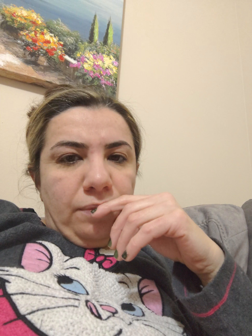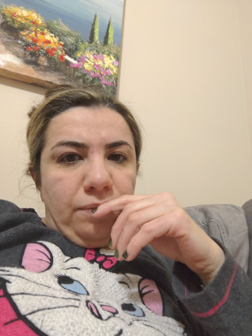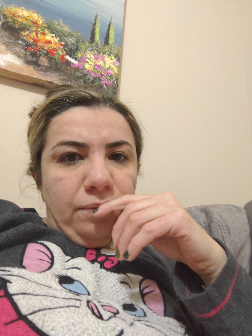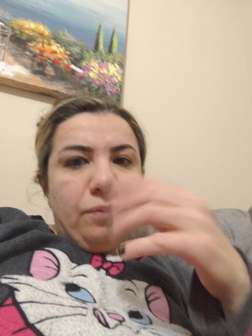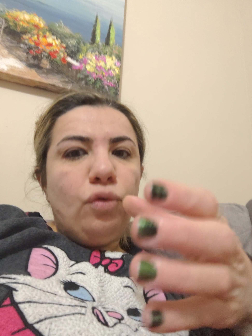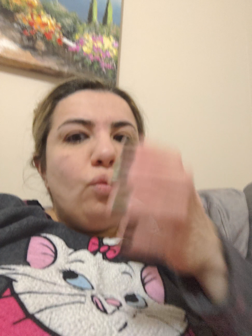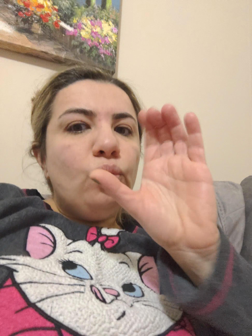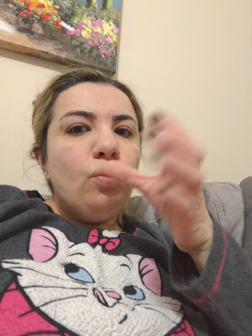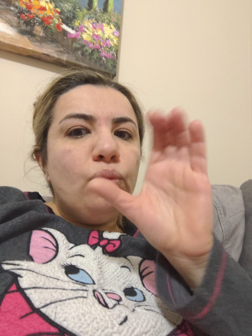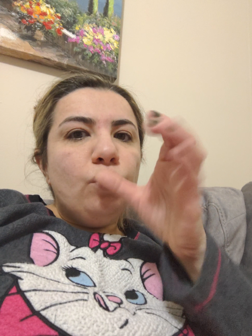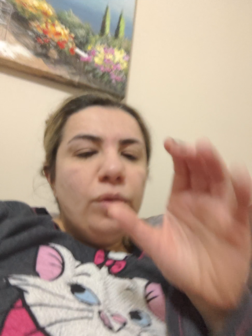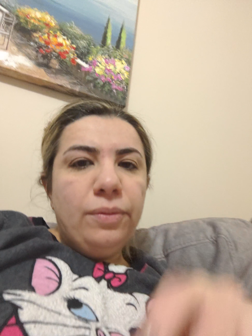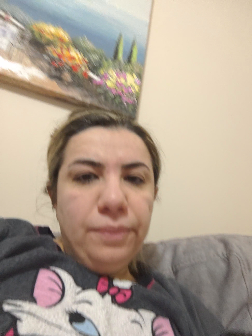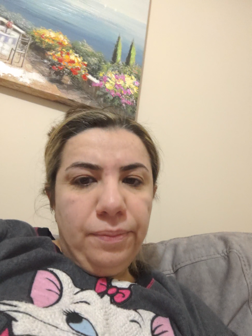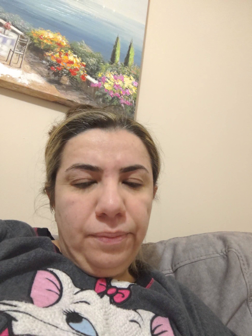drink